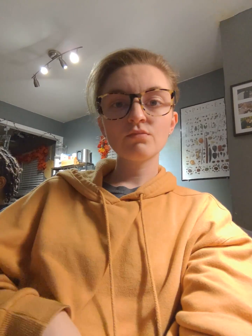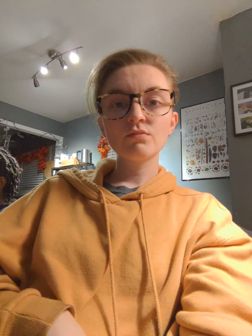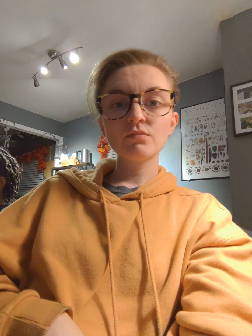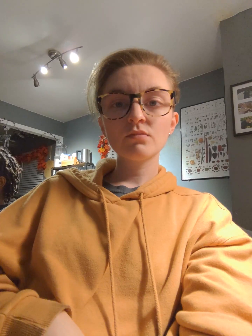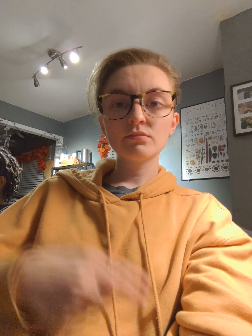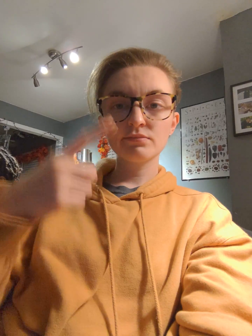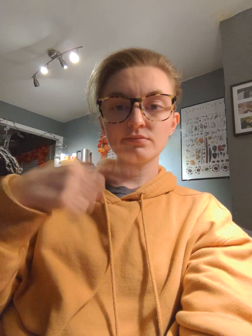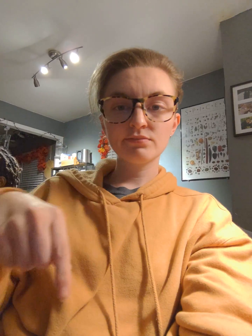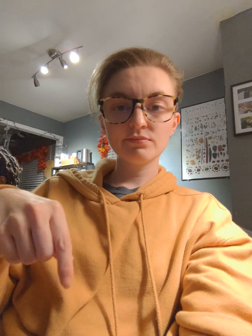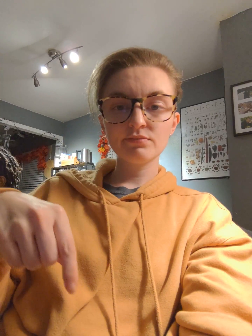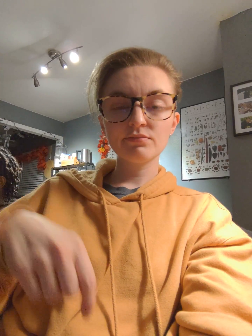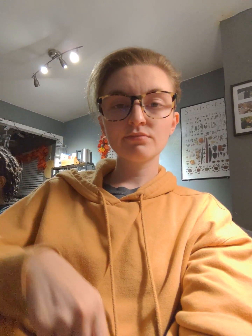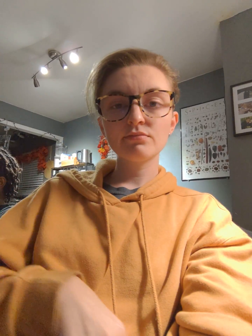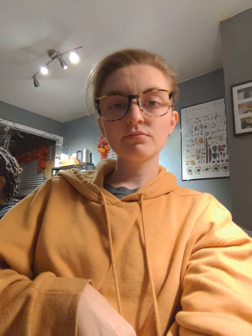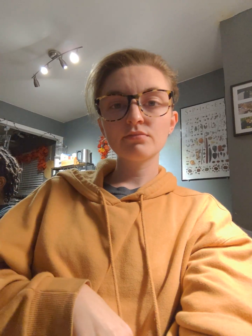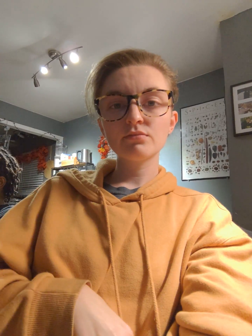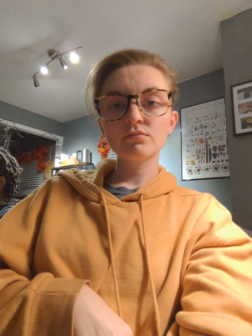cut